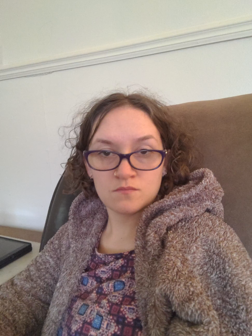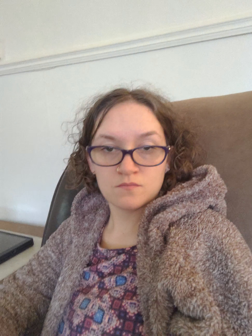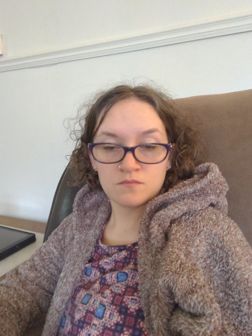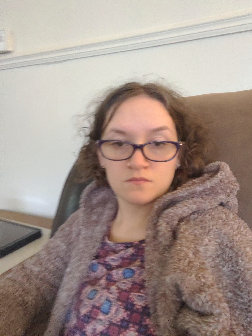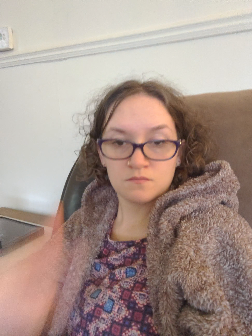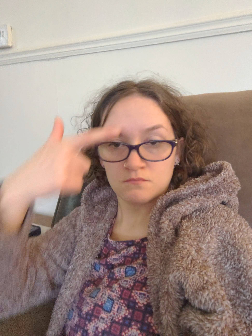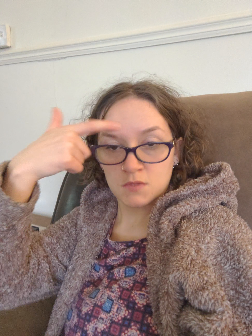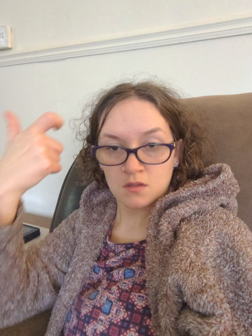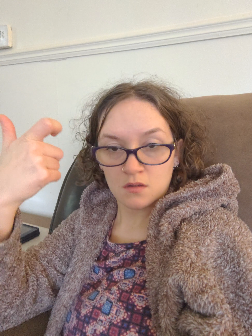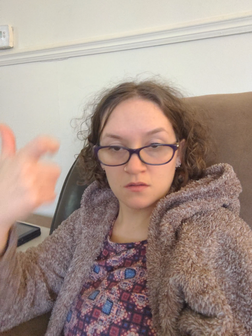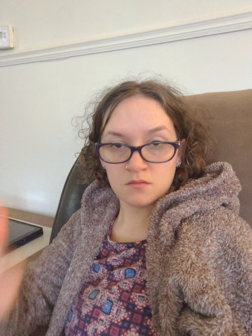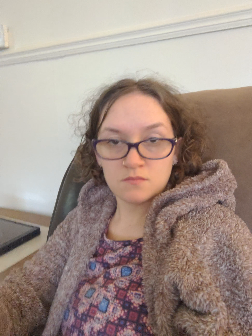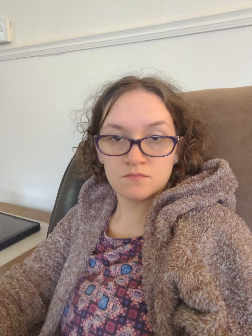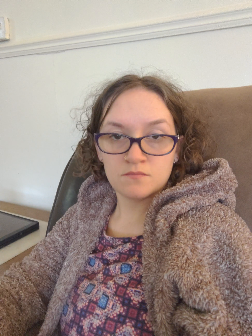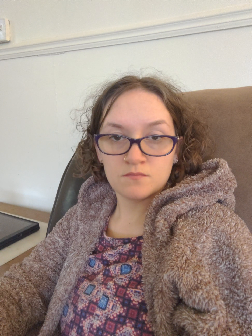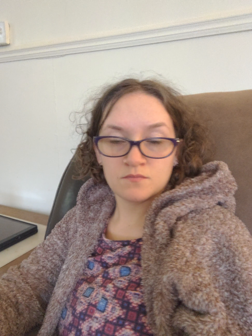because